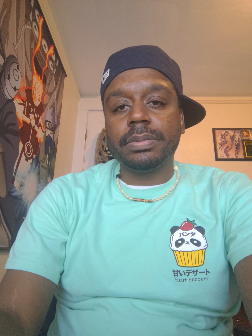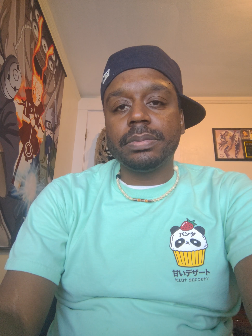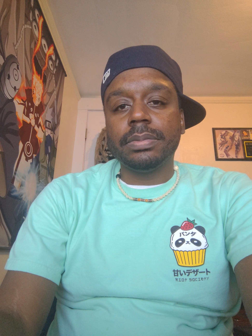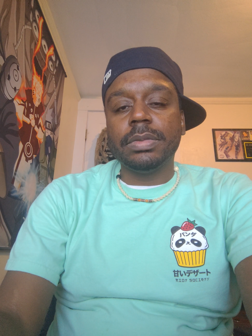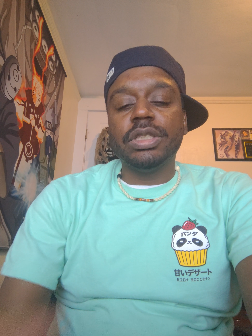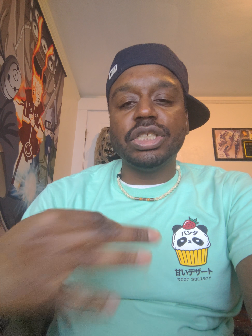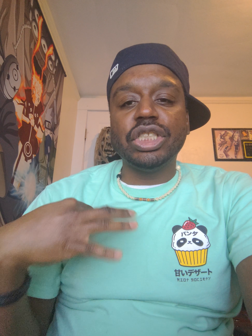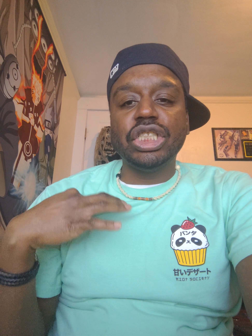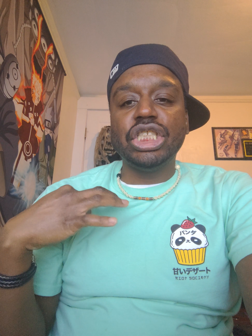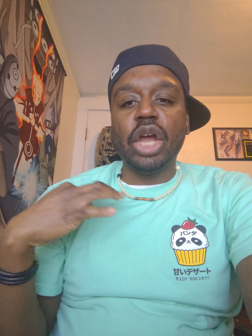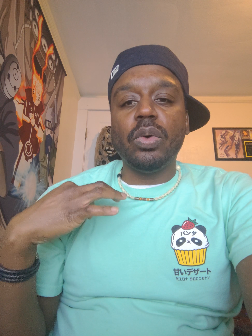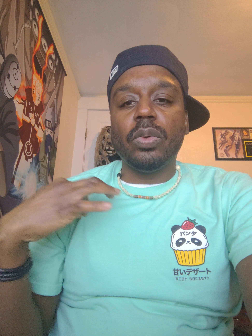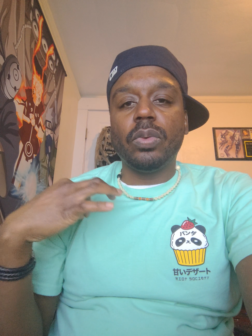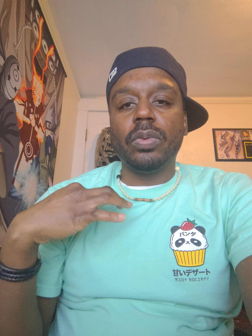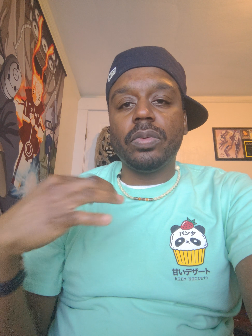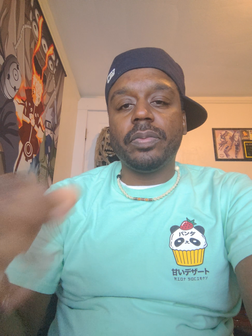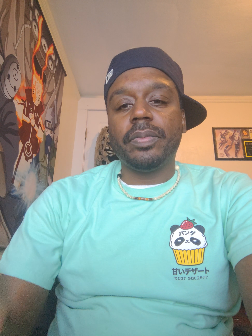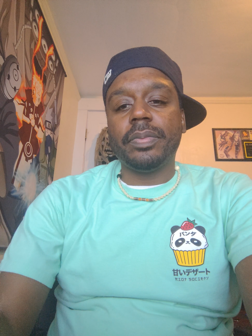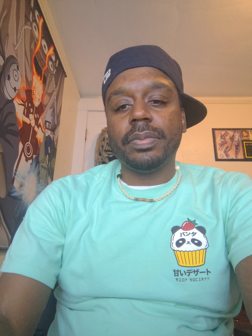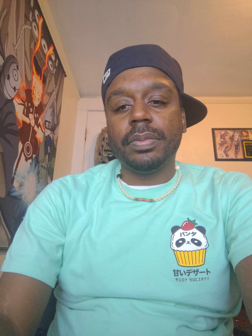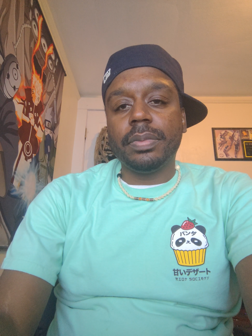shirt